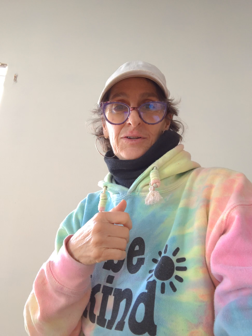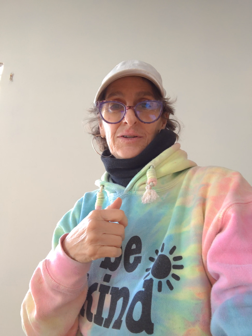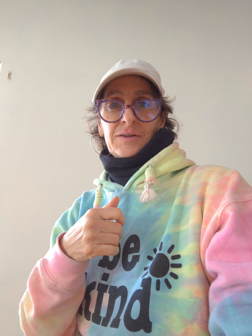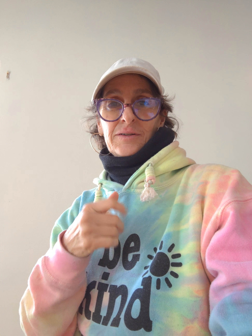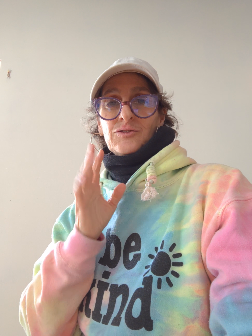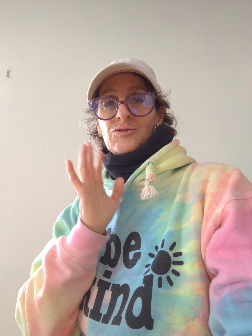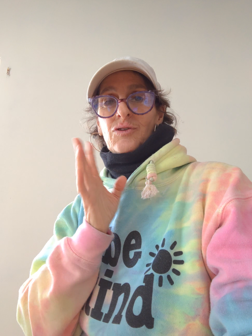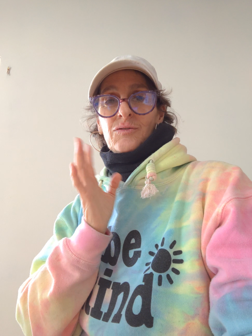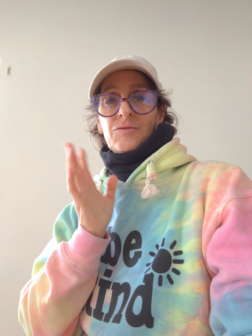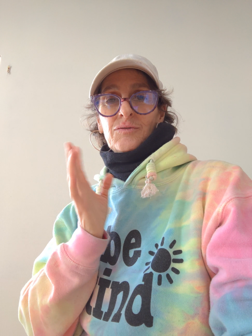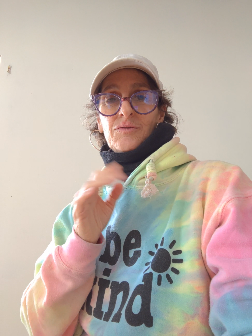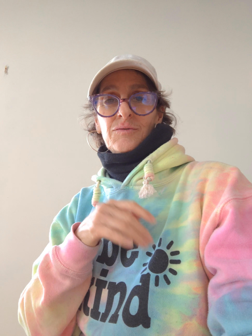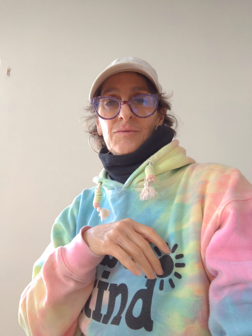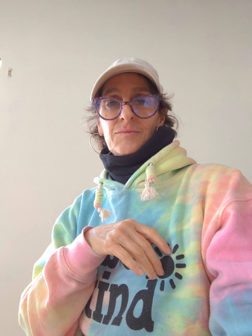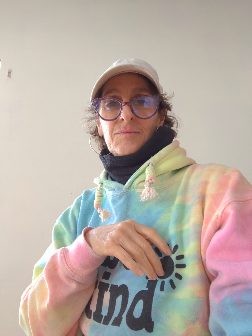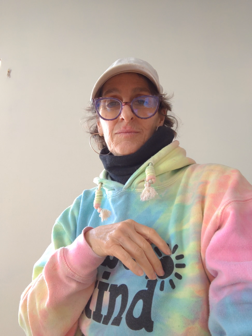talk